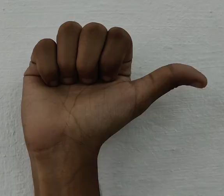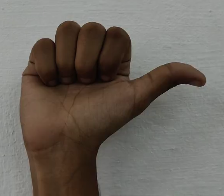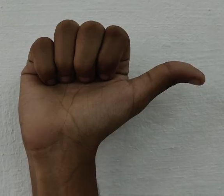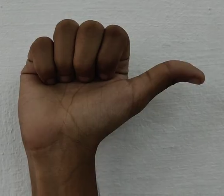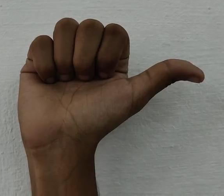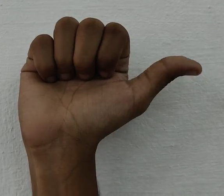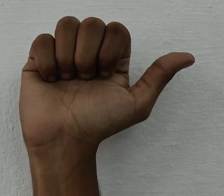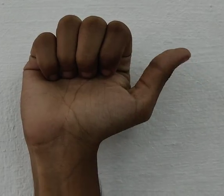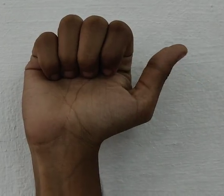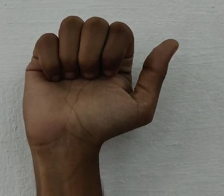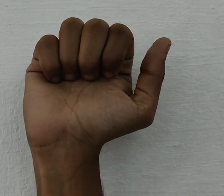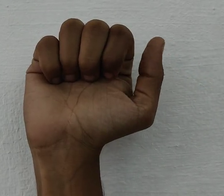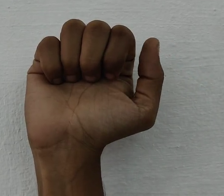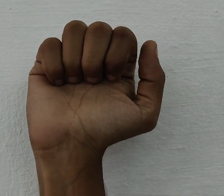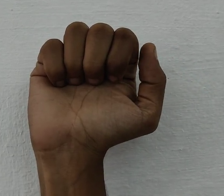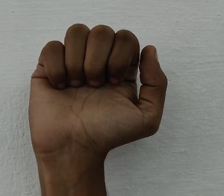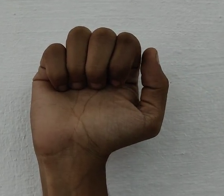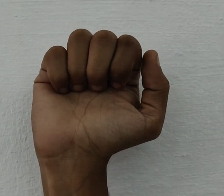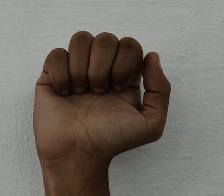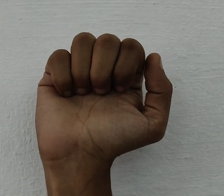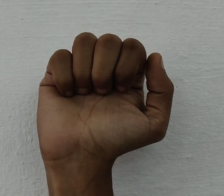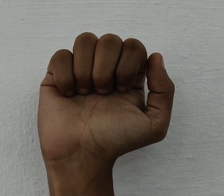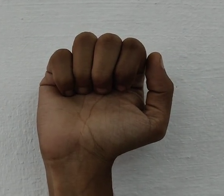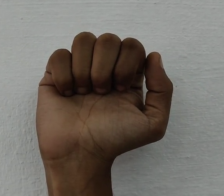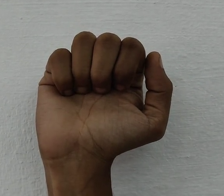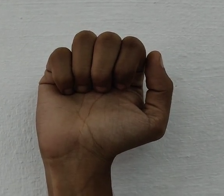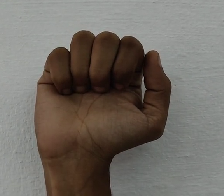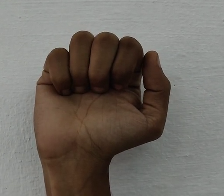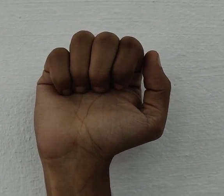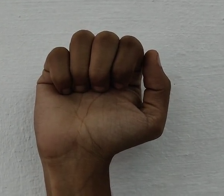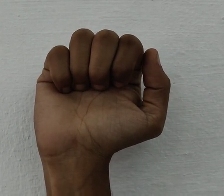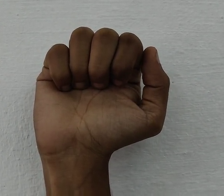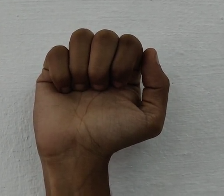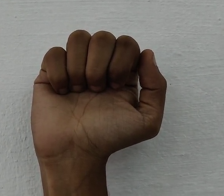ഏ